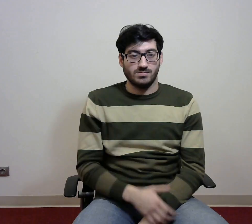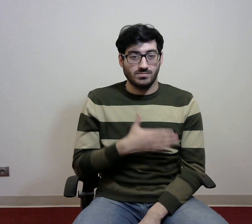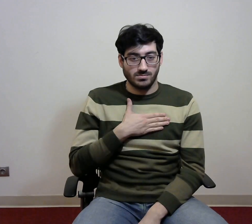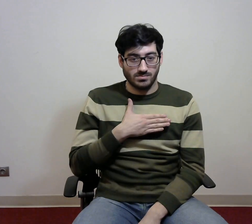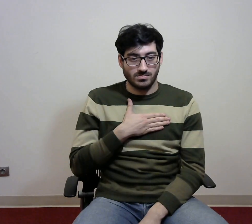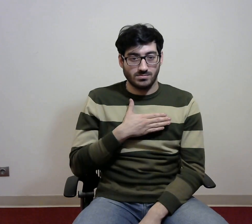mən